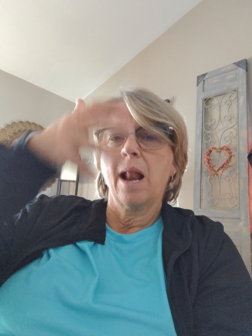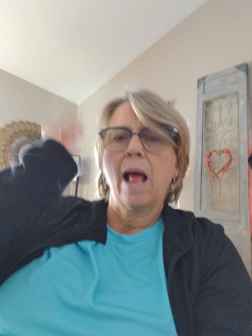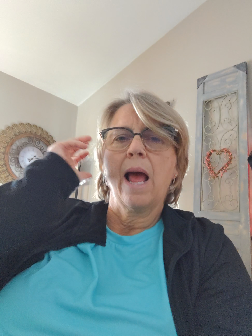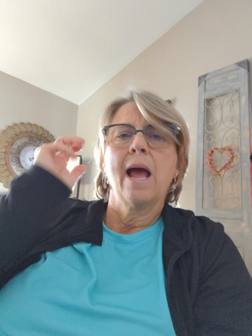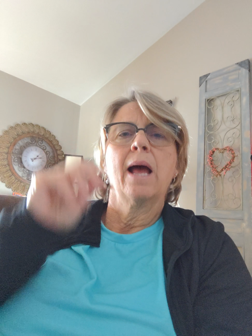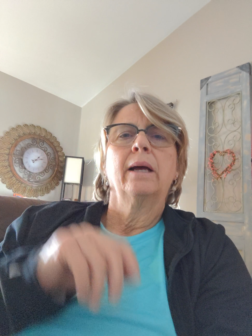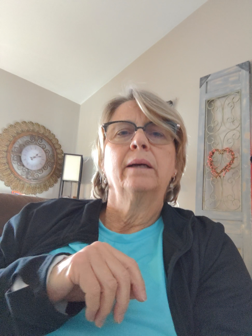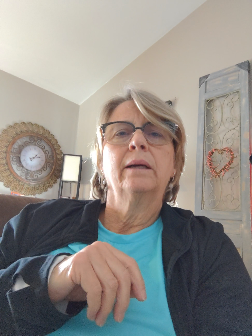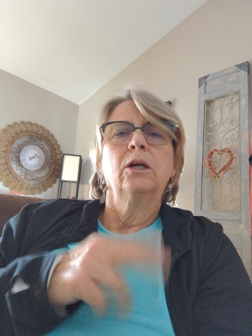lion